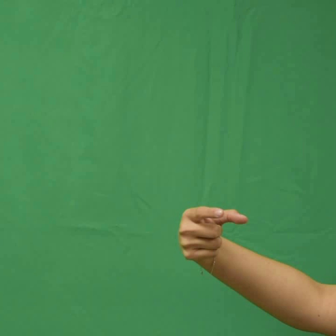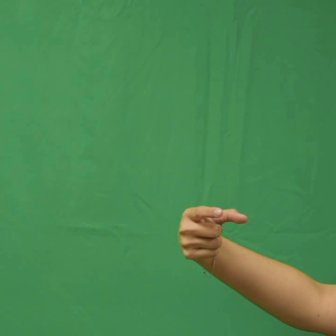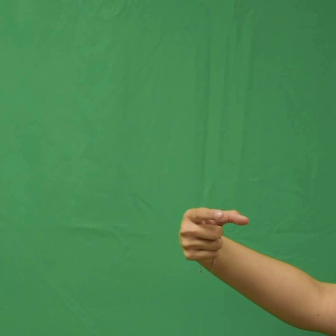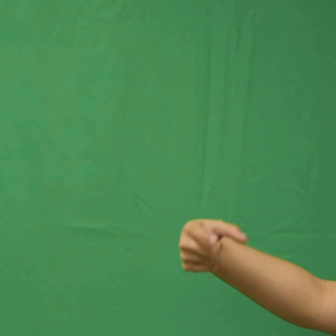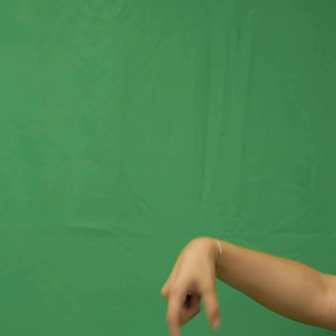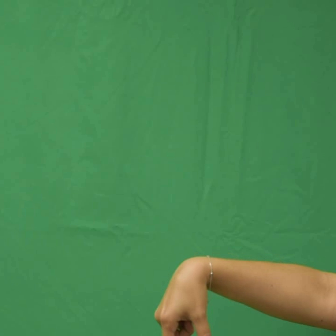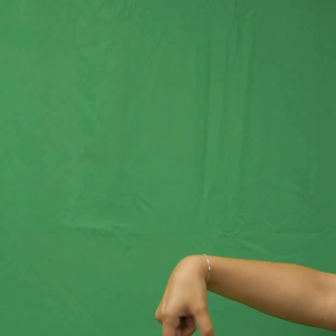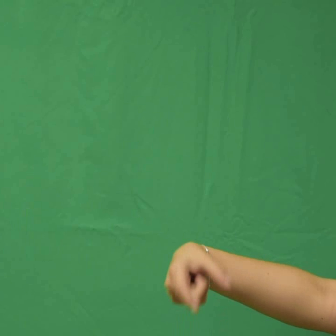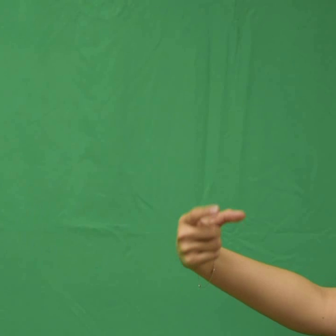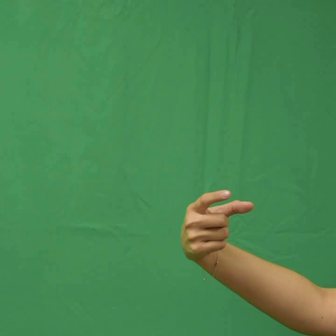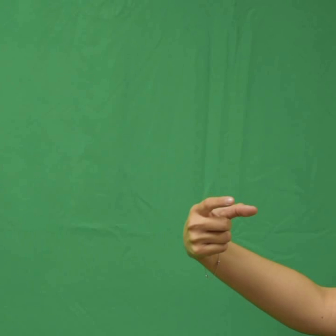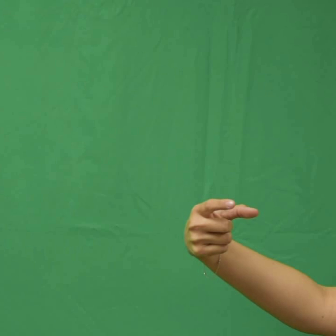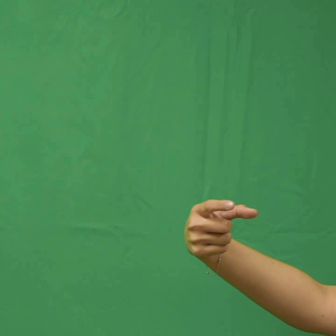Q